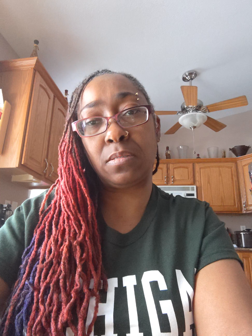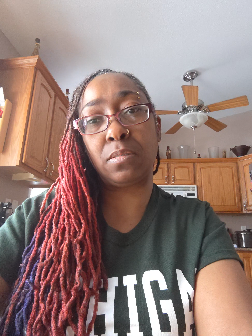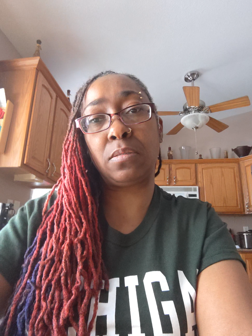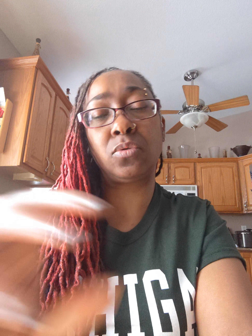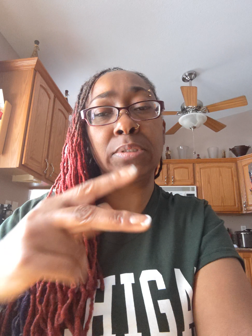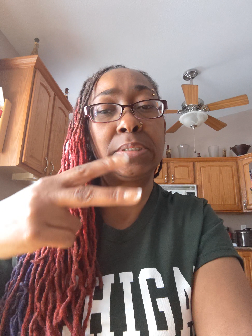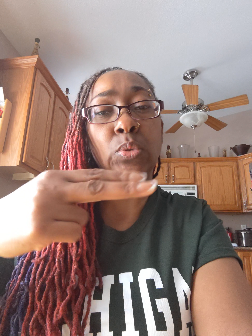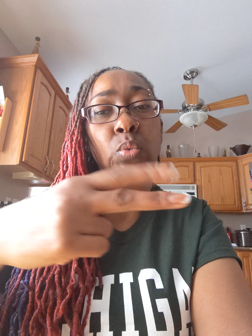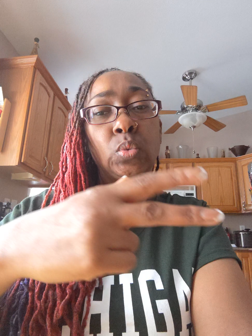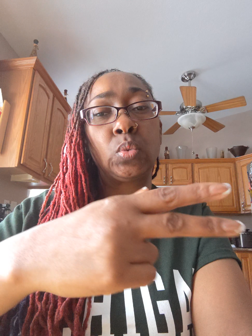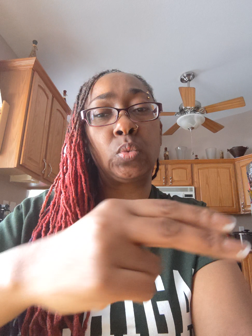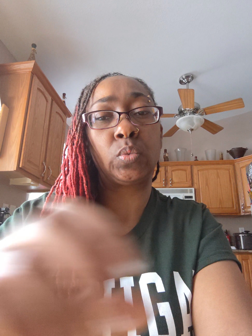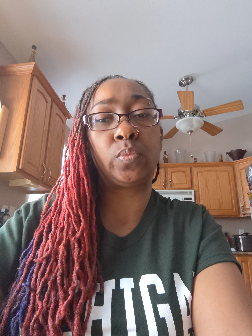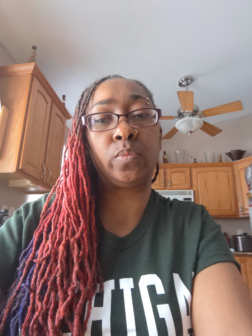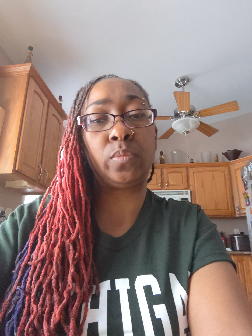scissors